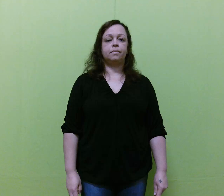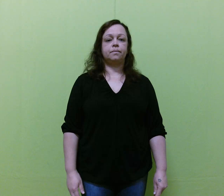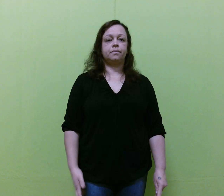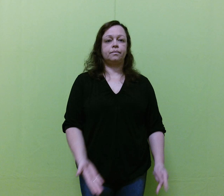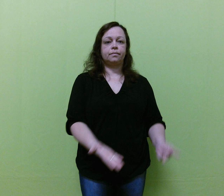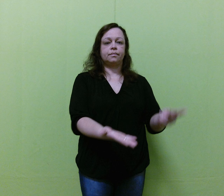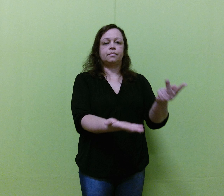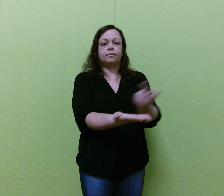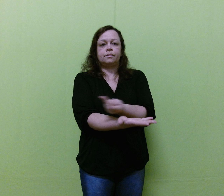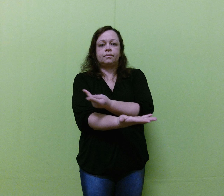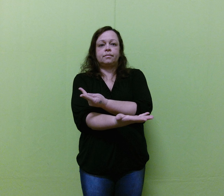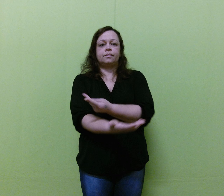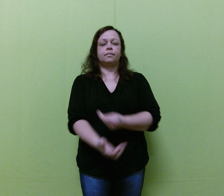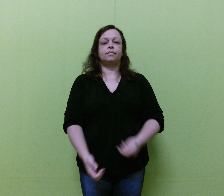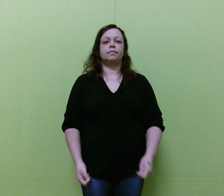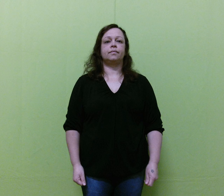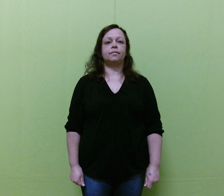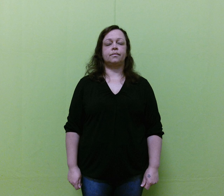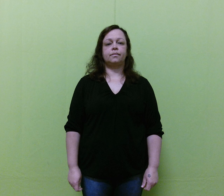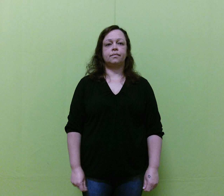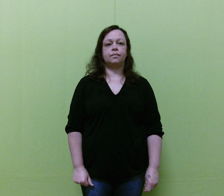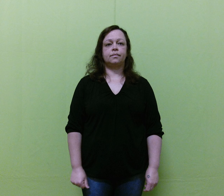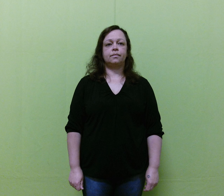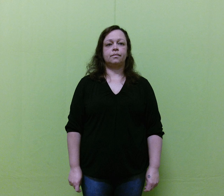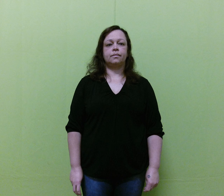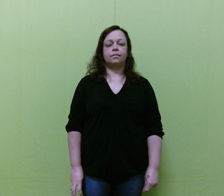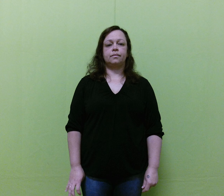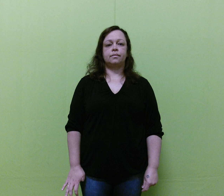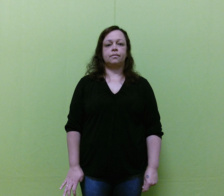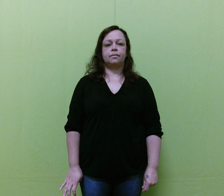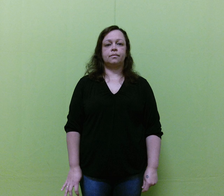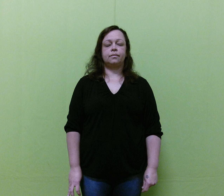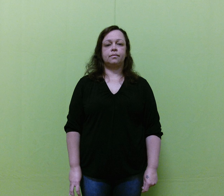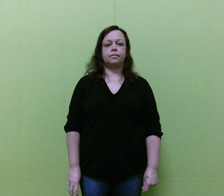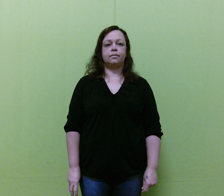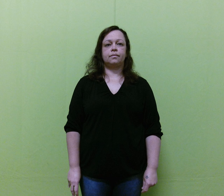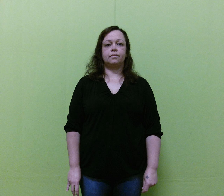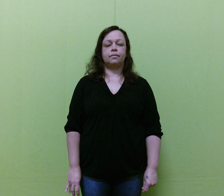acontecer